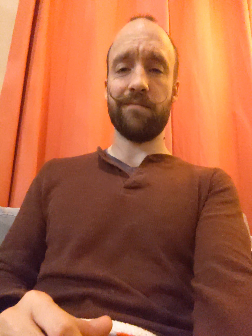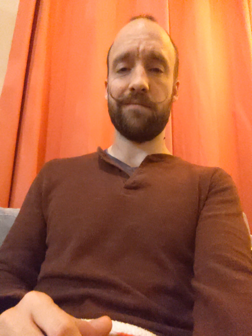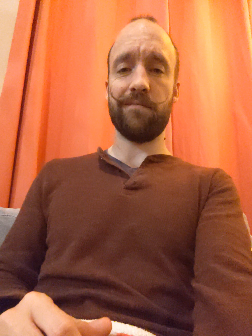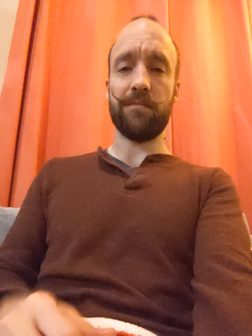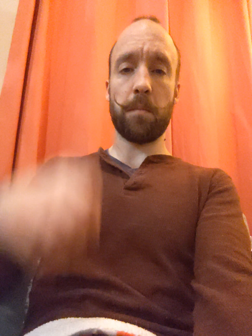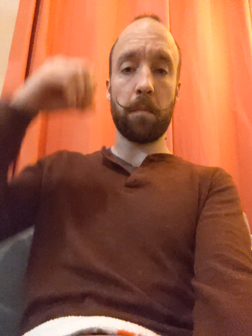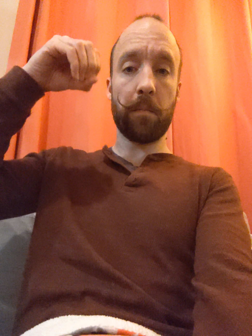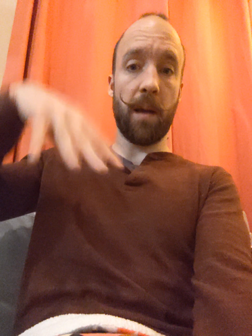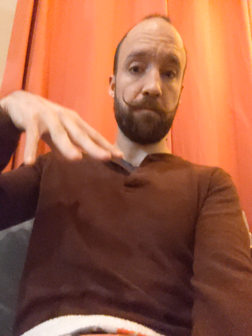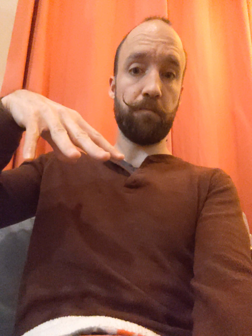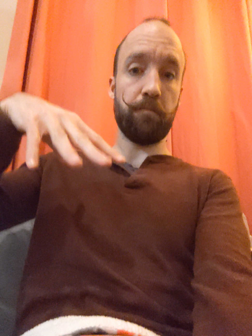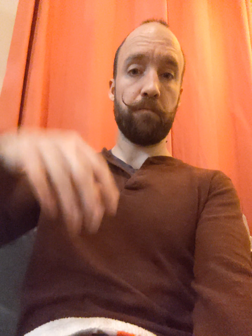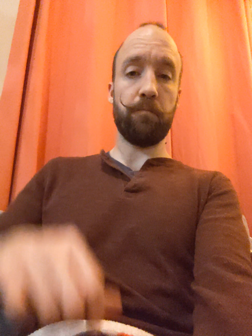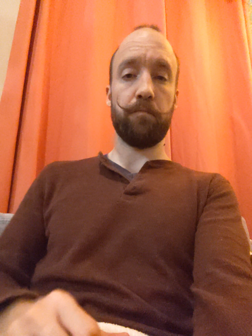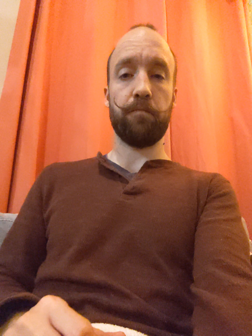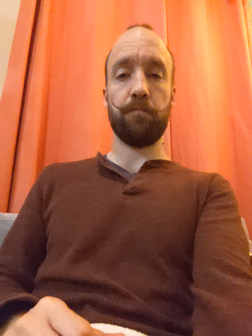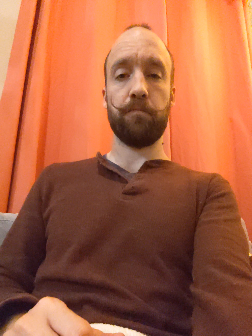drop